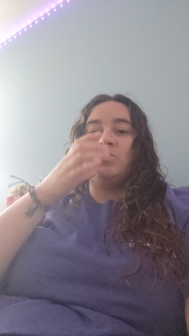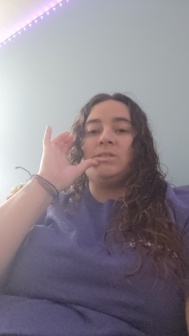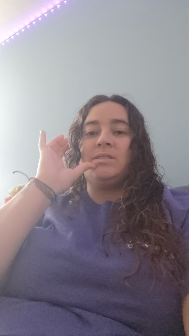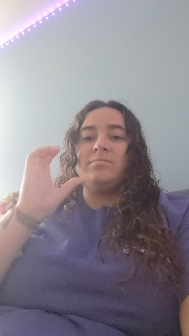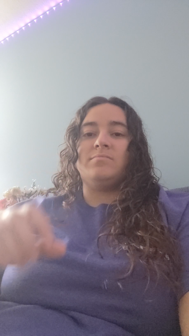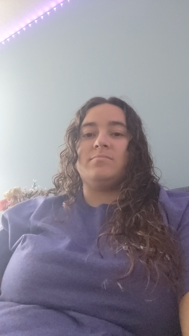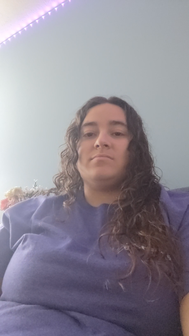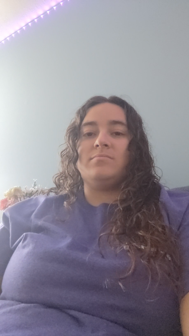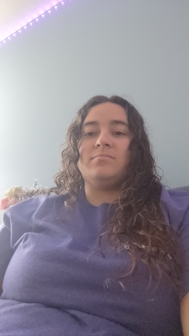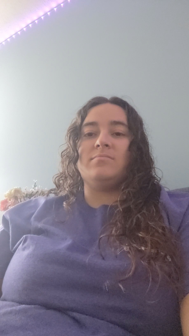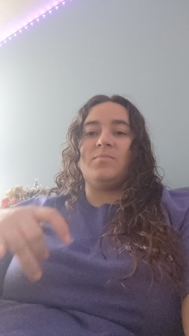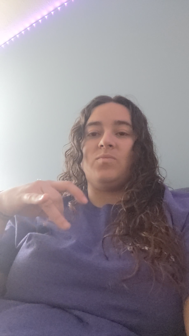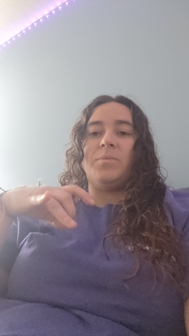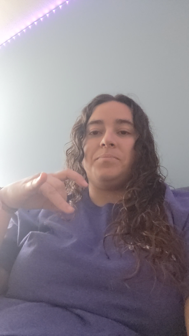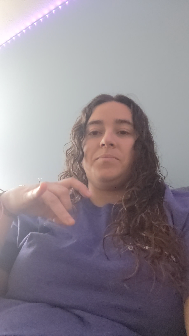pumpkin